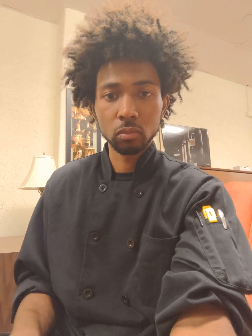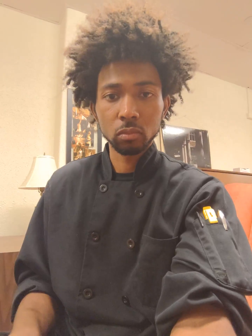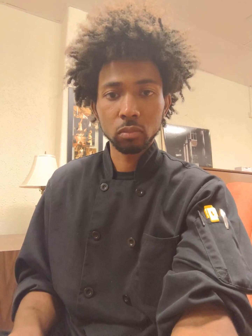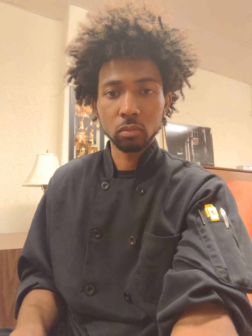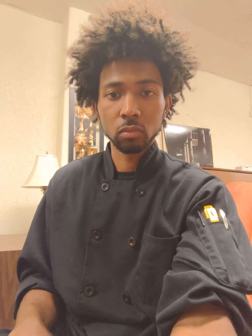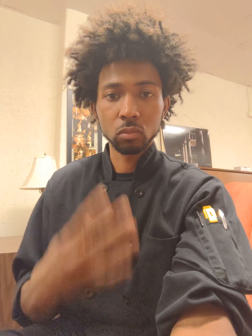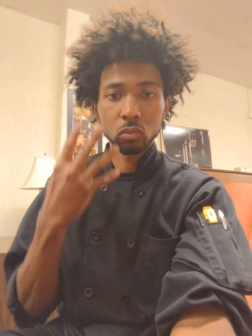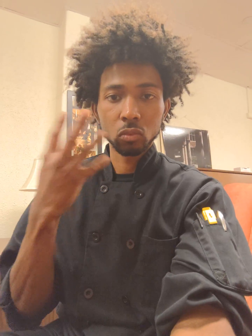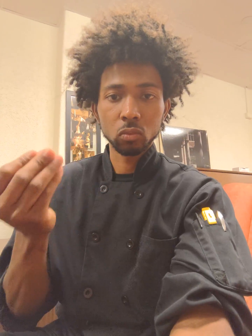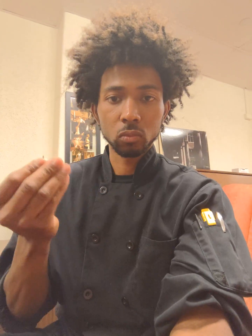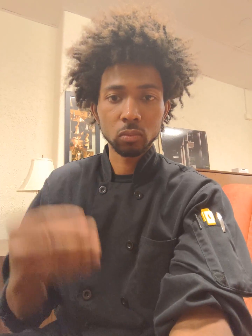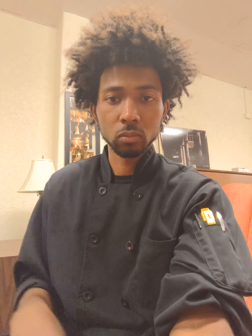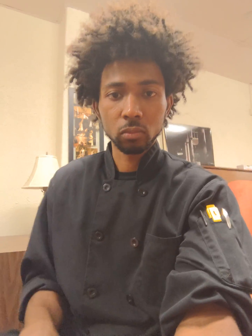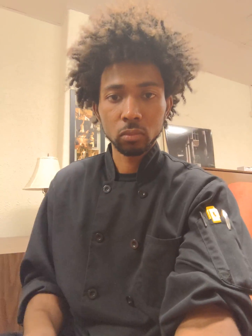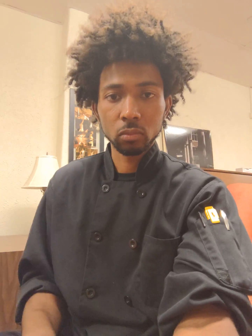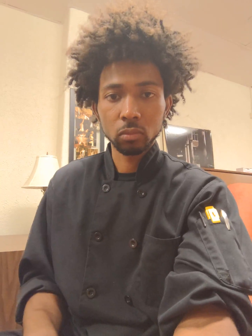going to